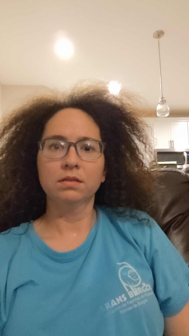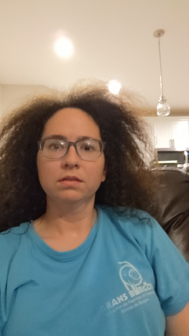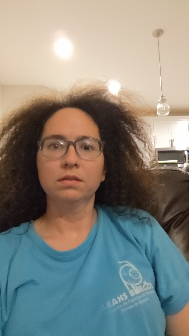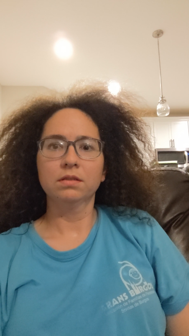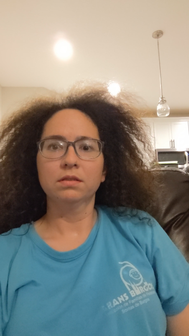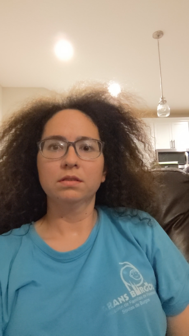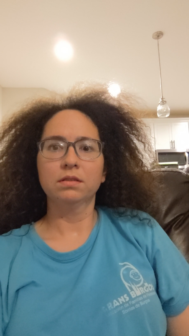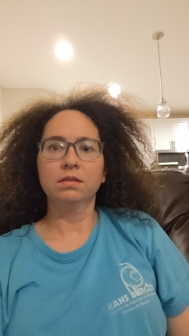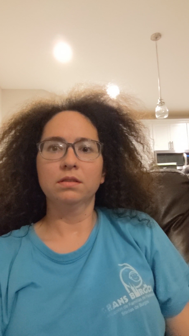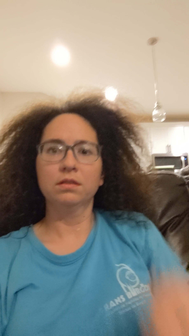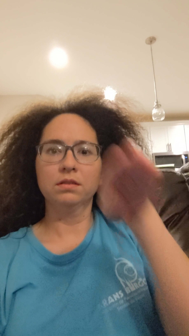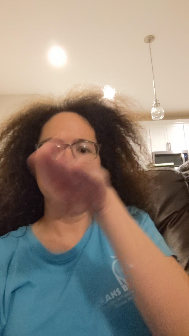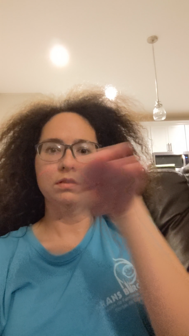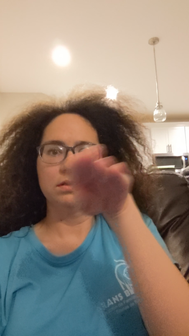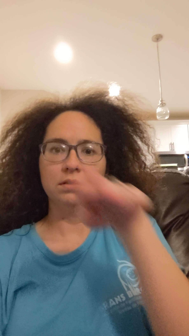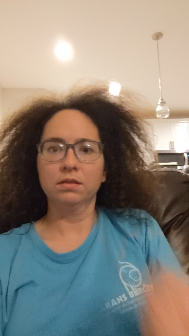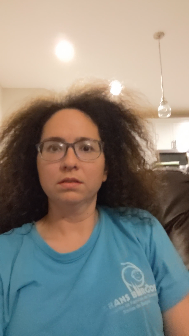boots